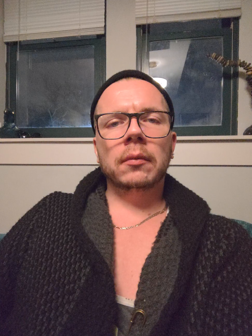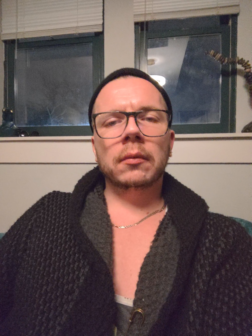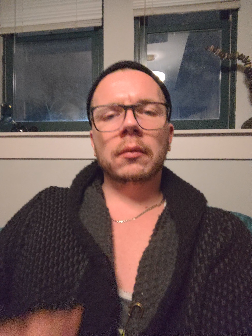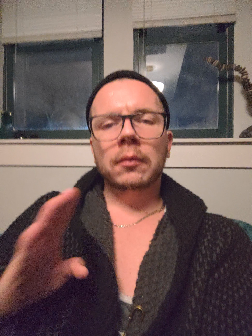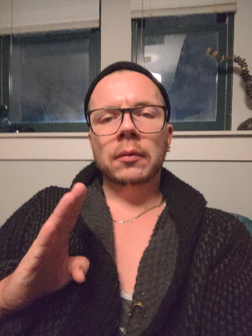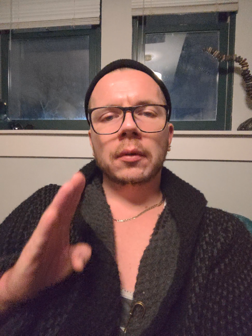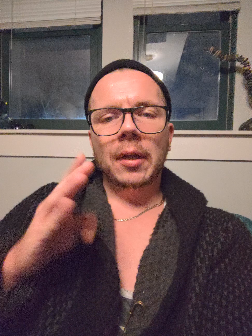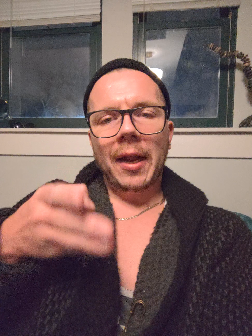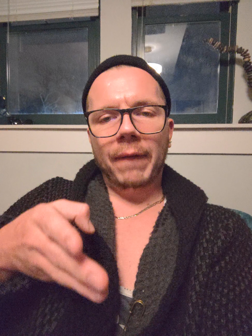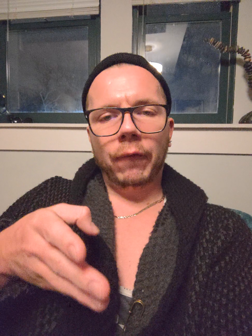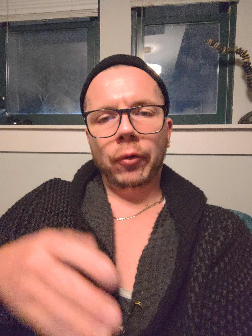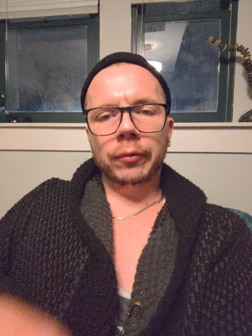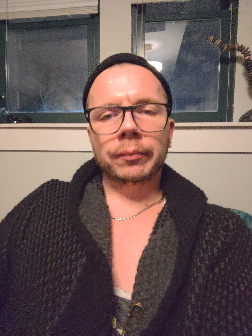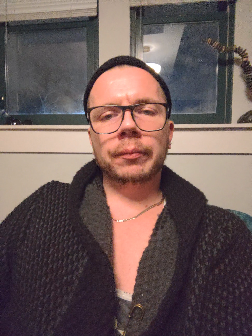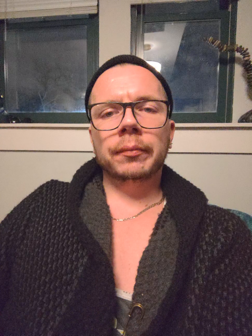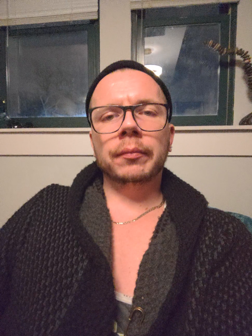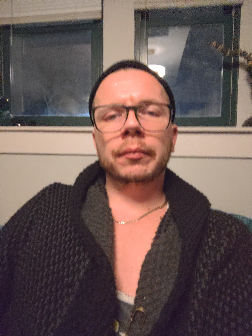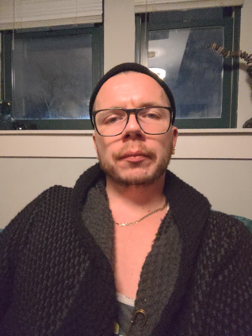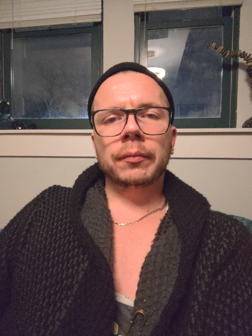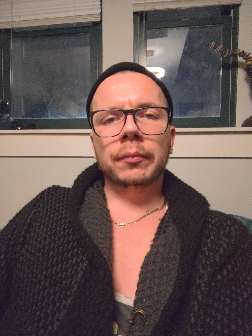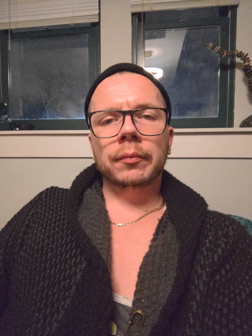after